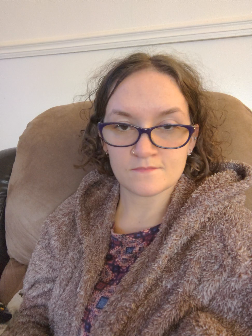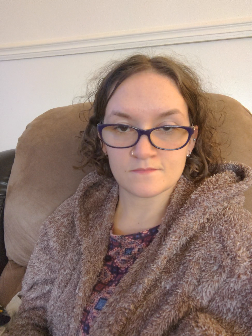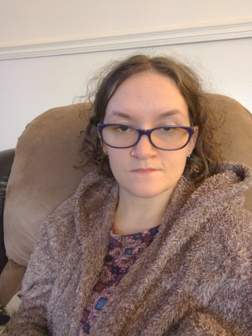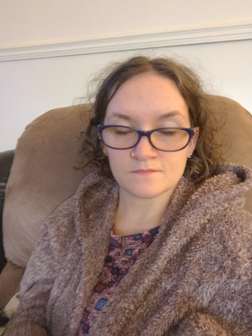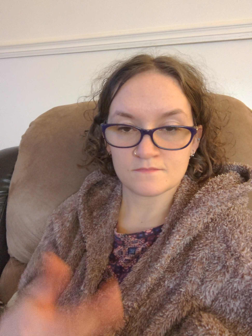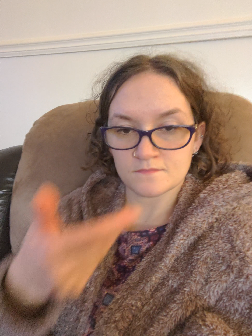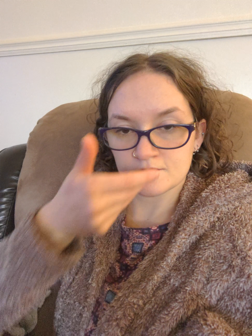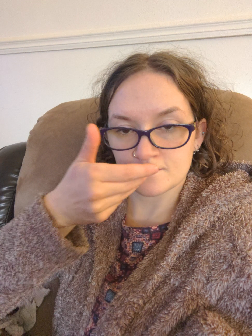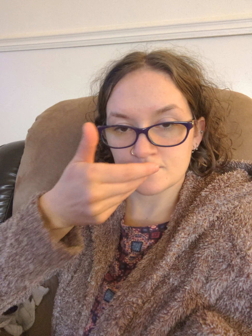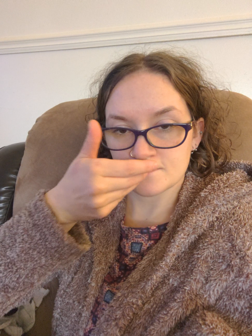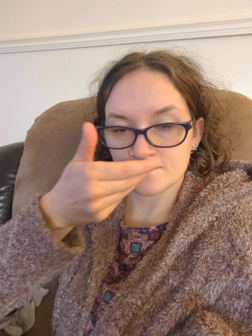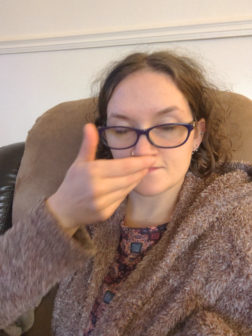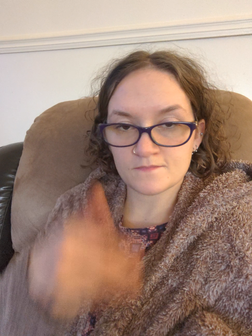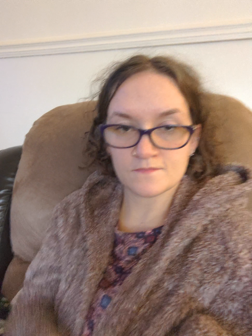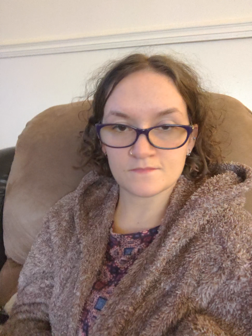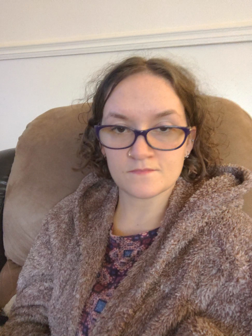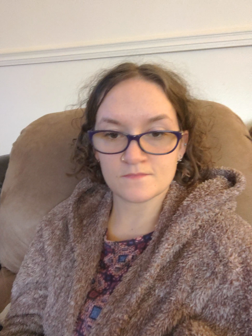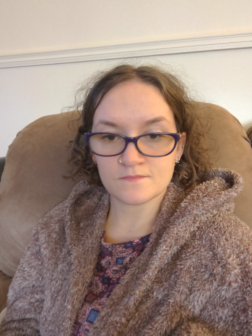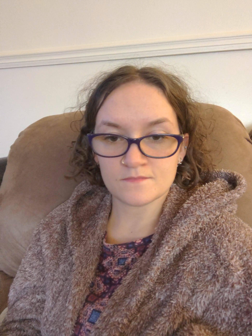pizza